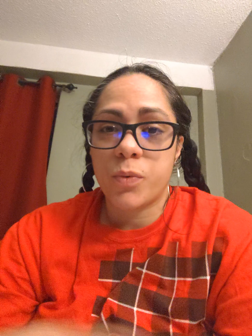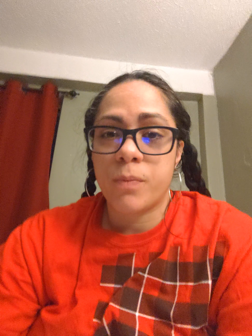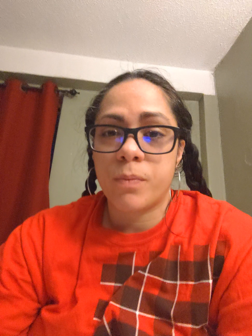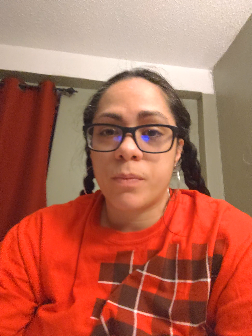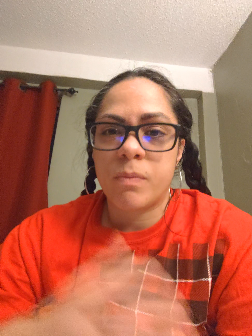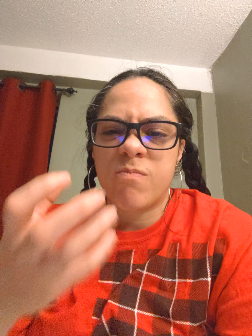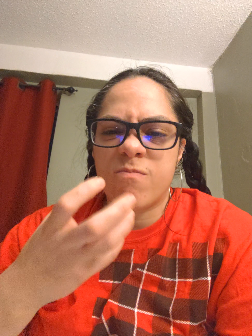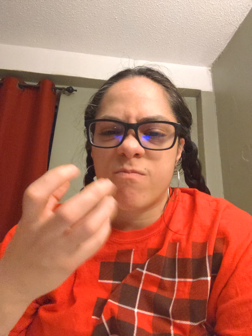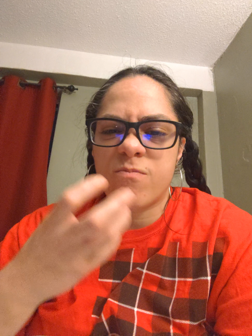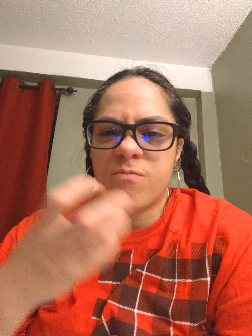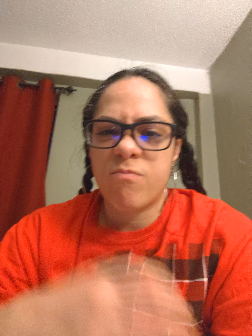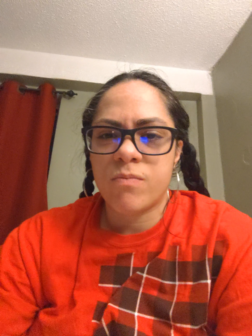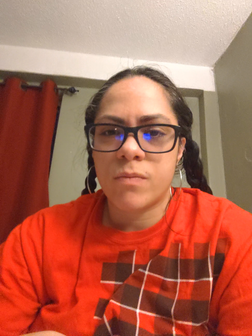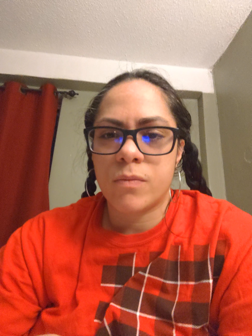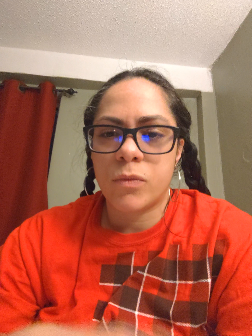yucky